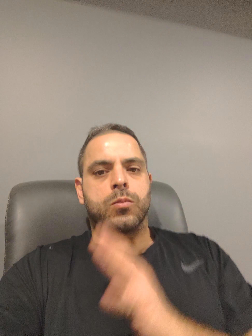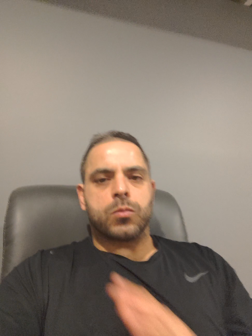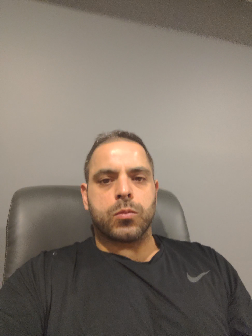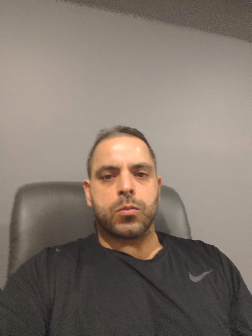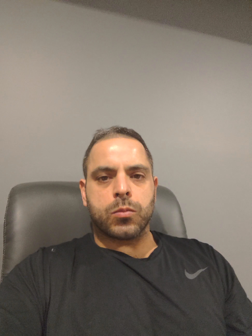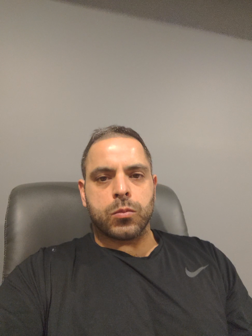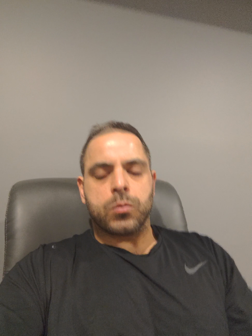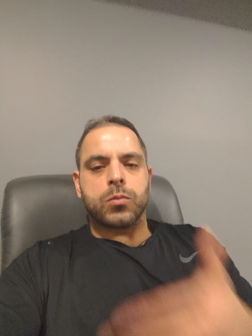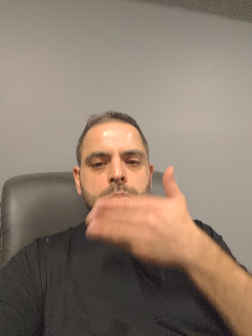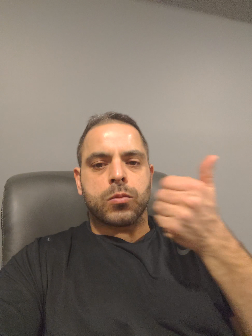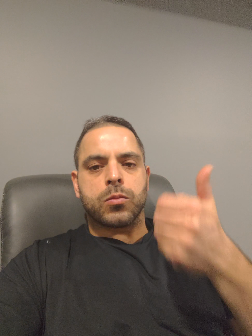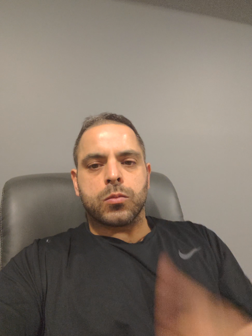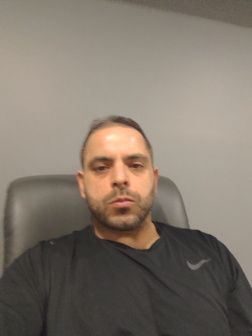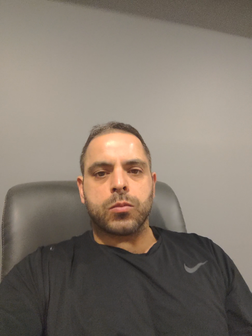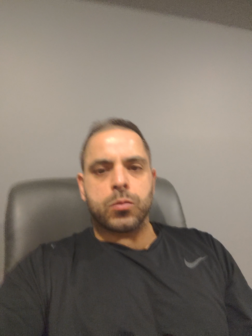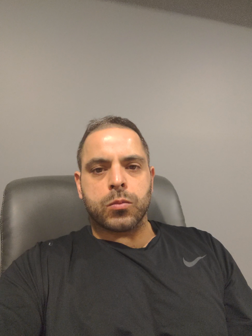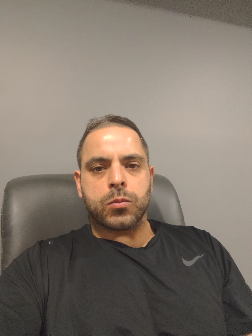better